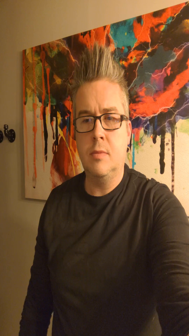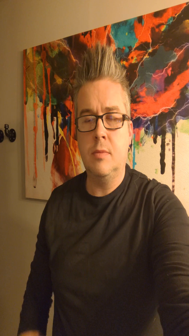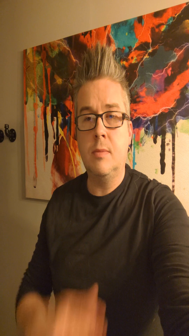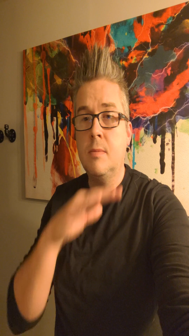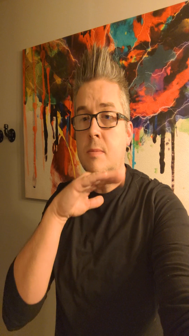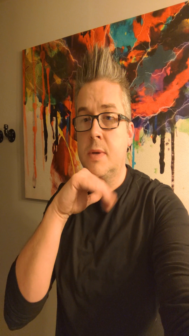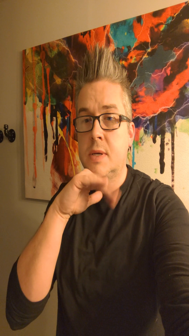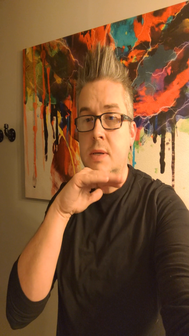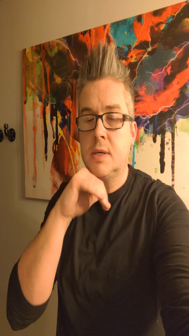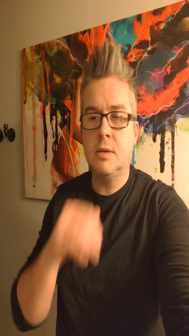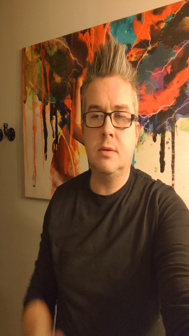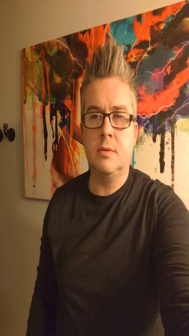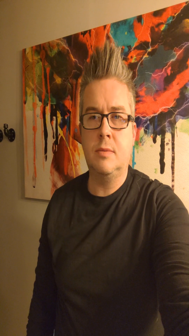pig